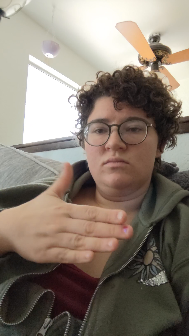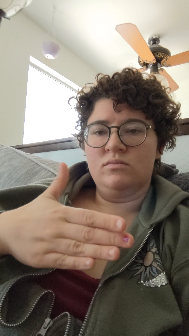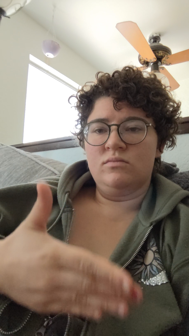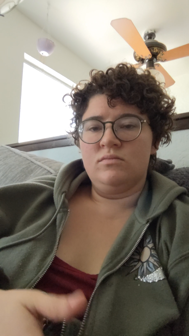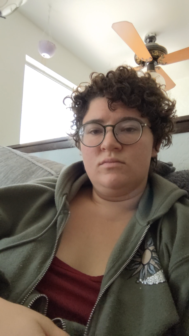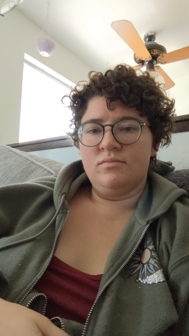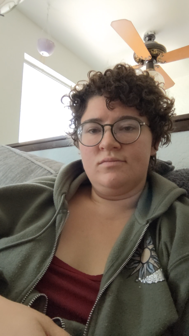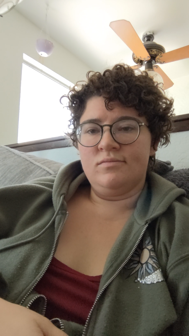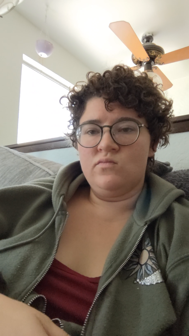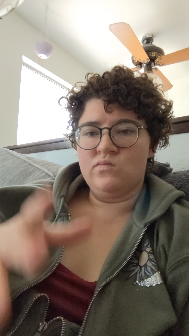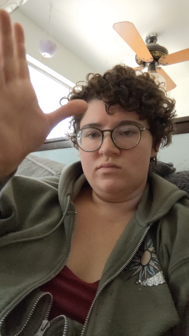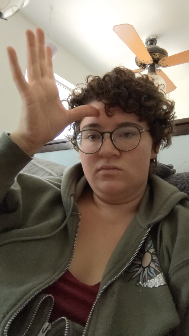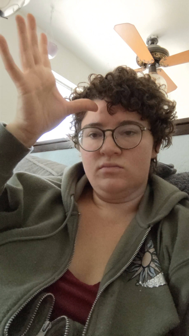daddy